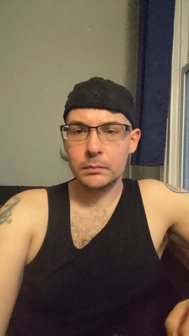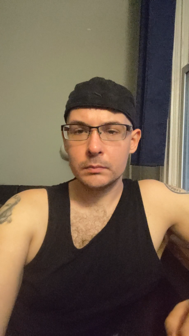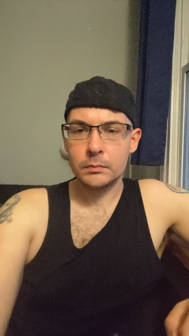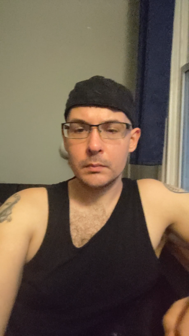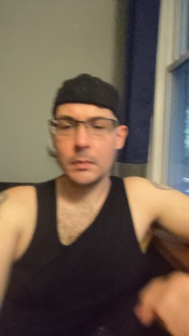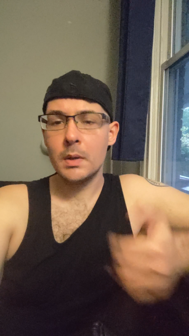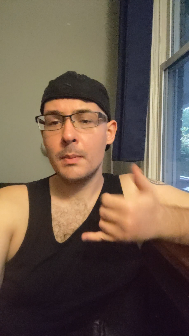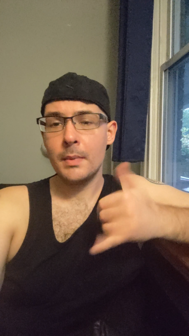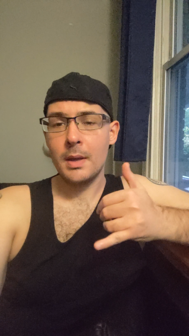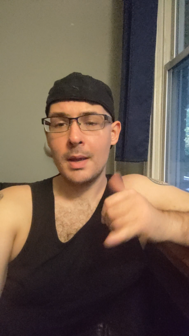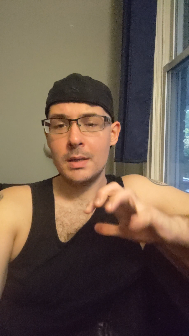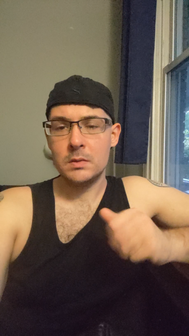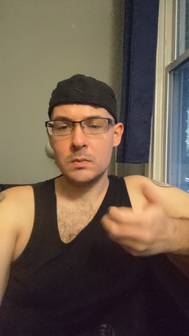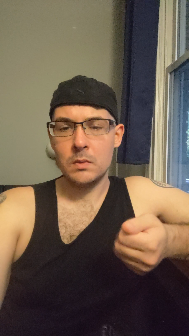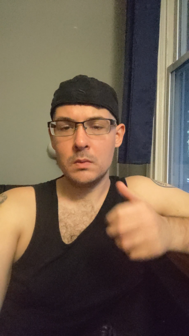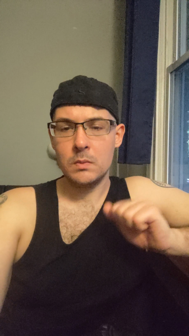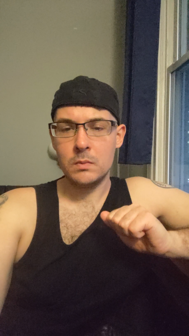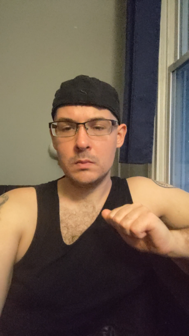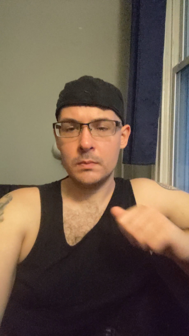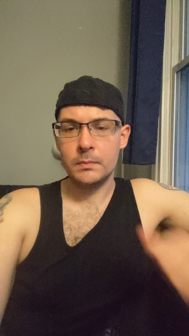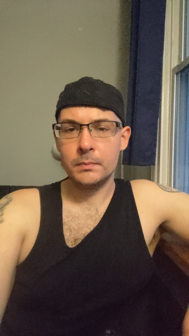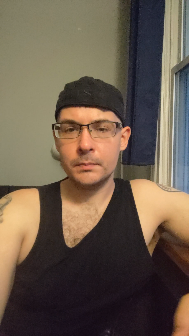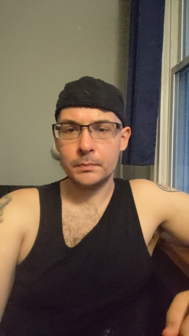play dough